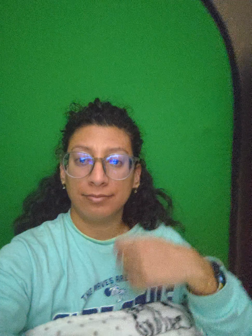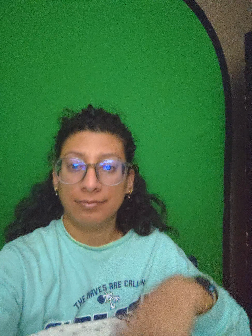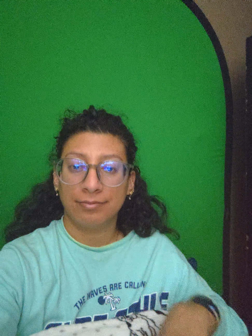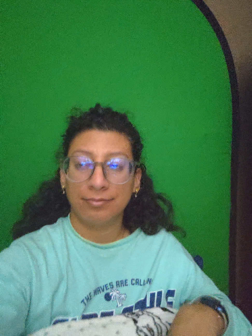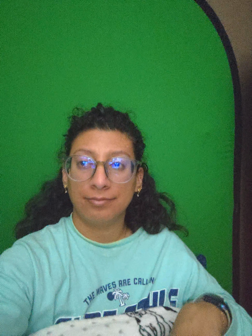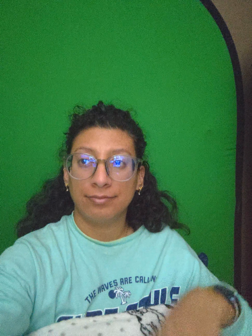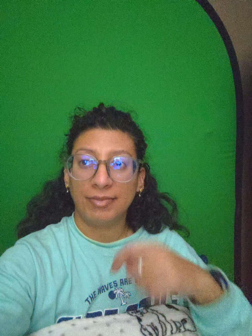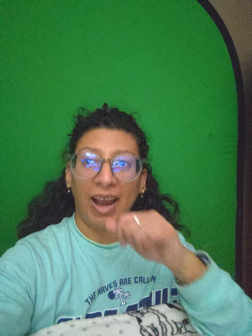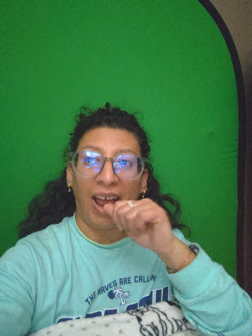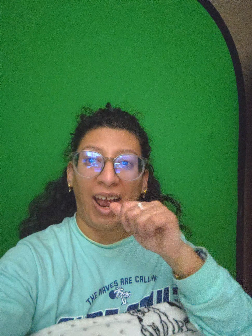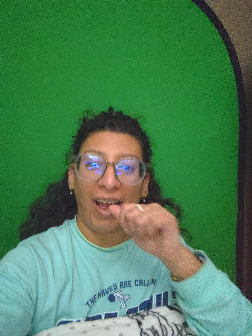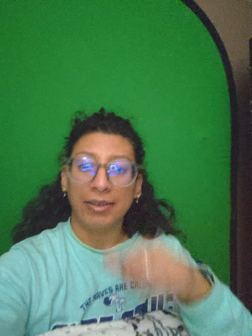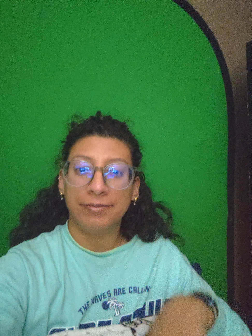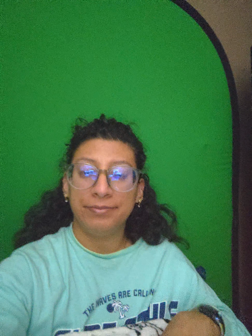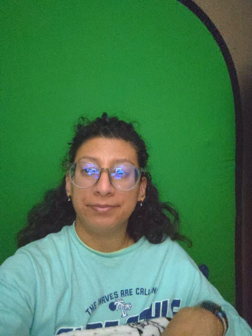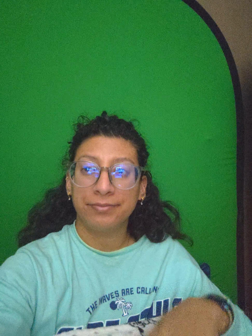nuts